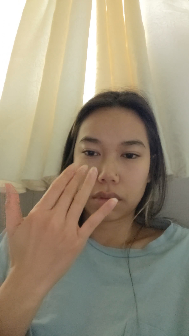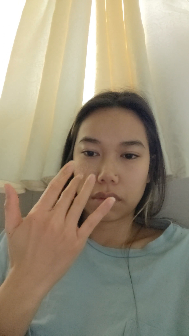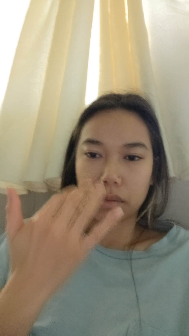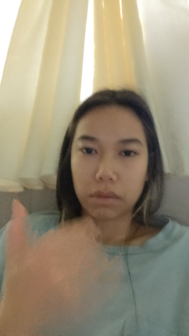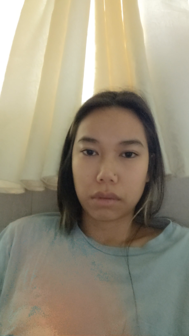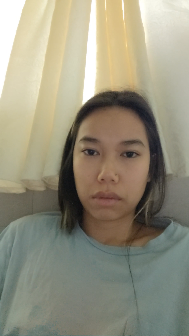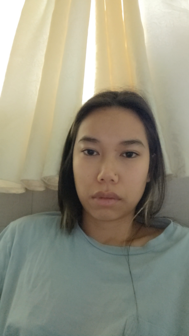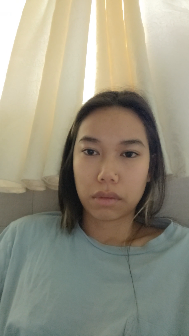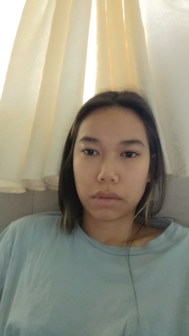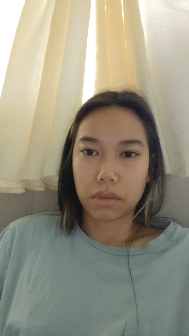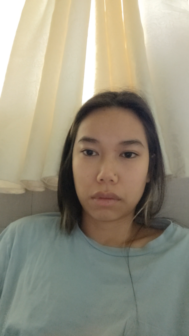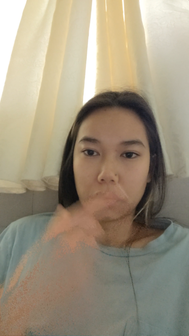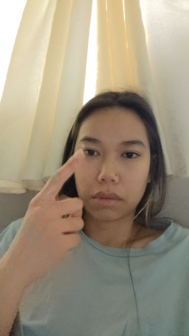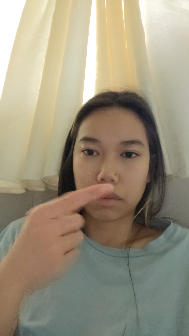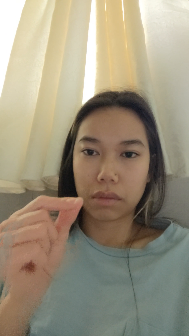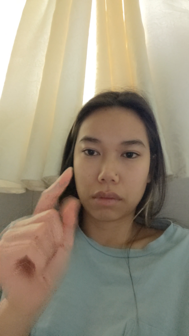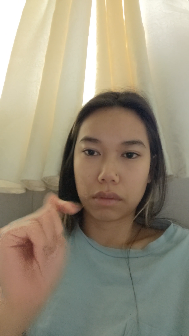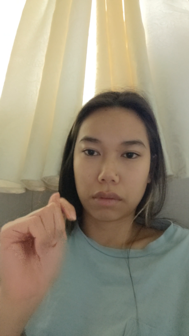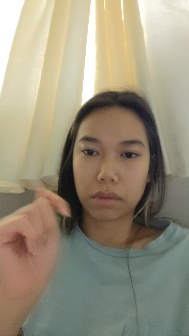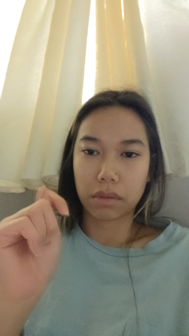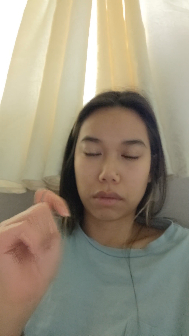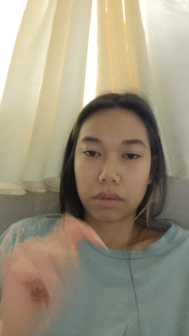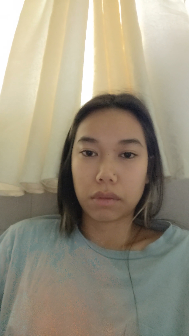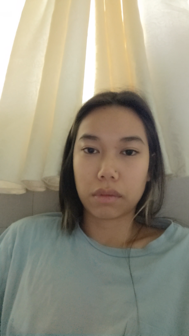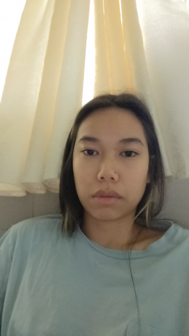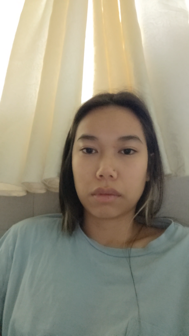go potty